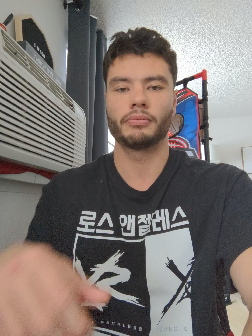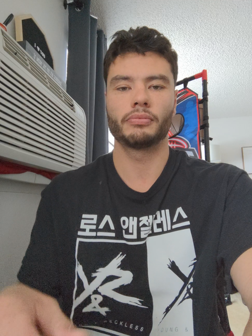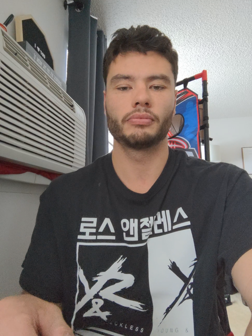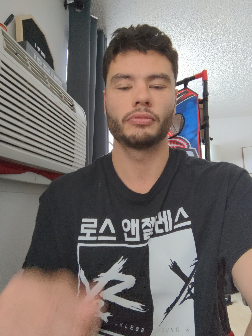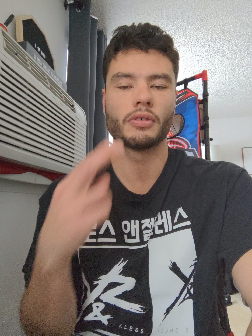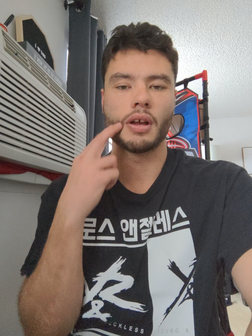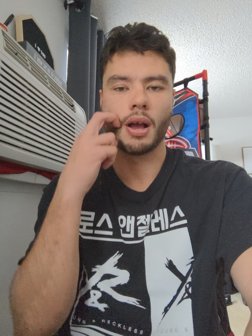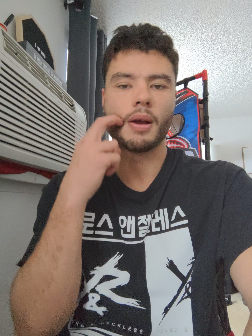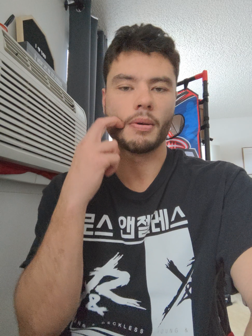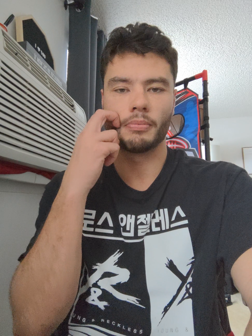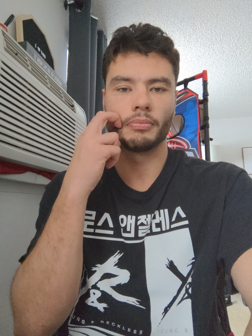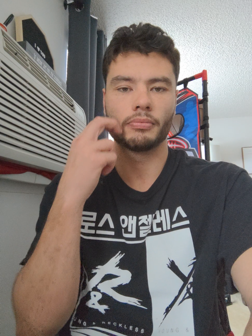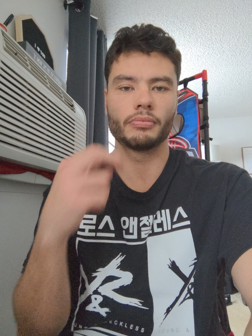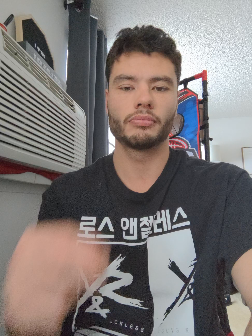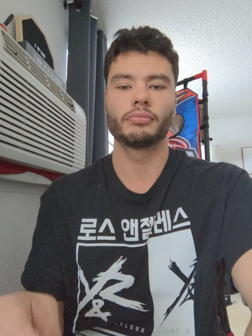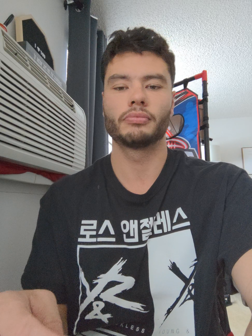gum